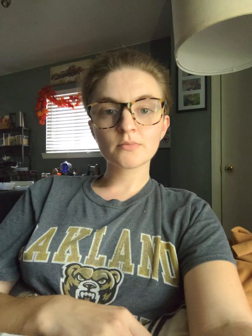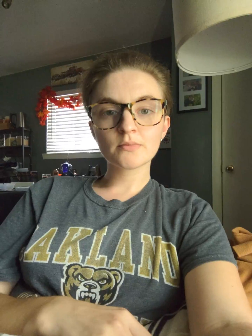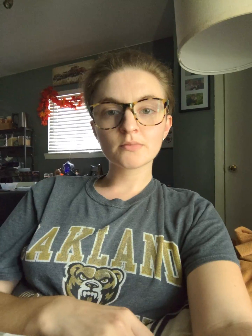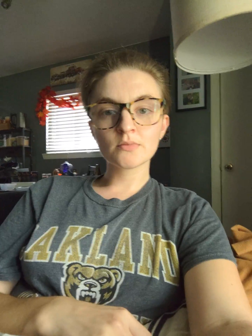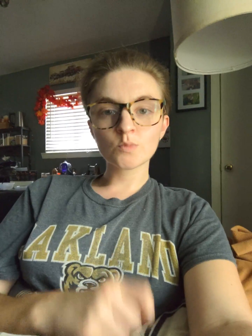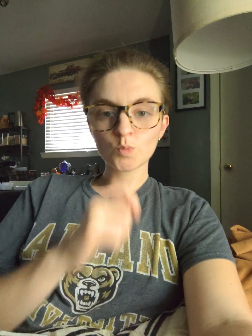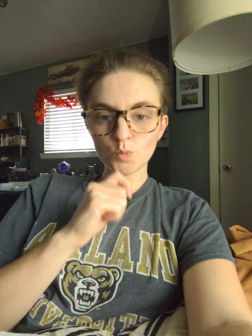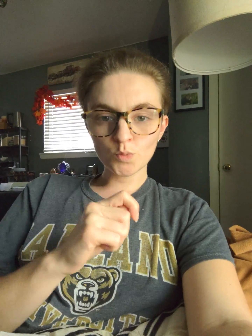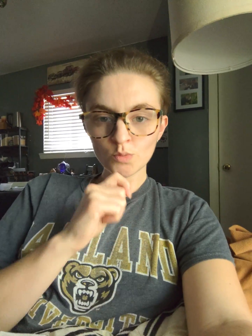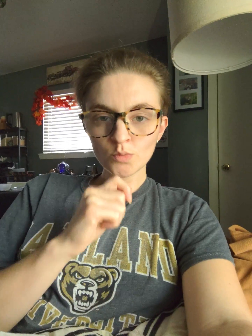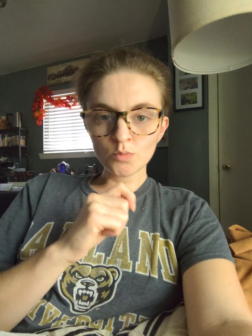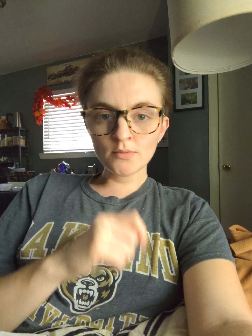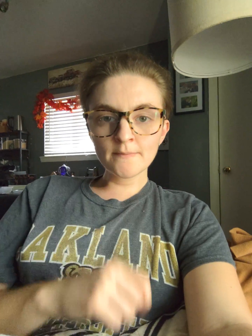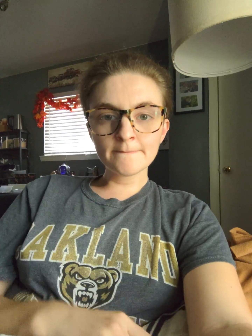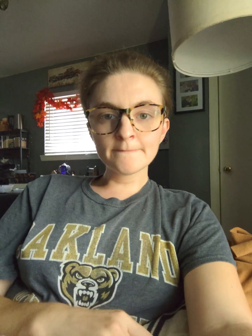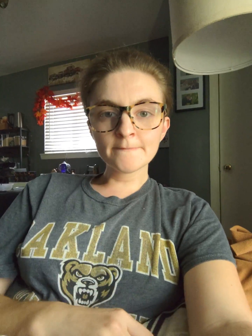popsicle